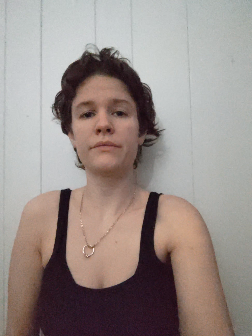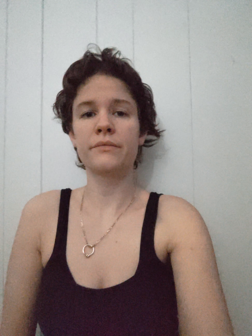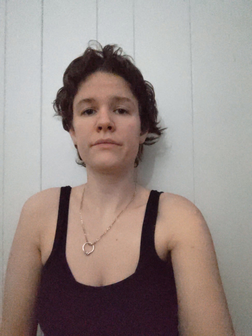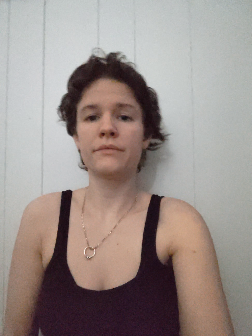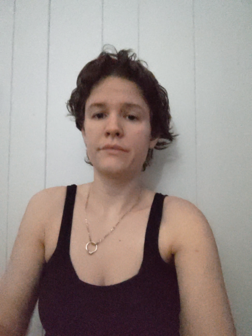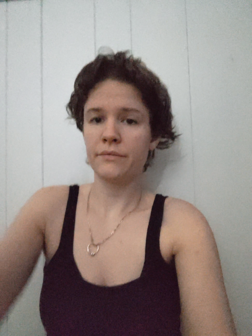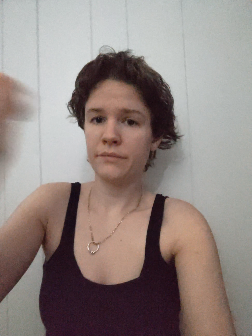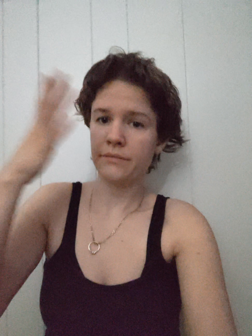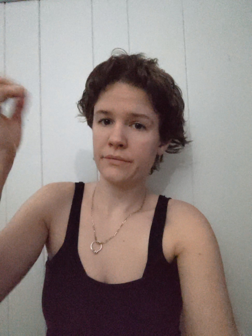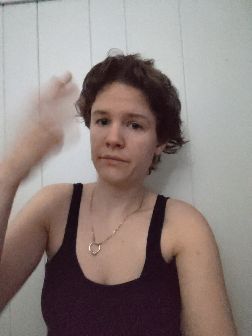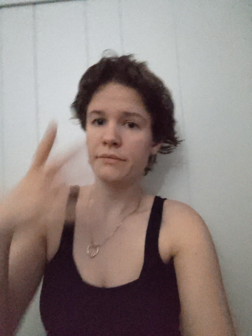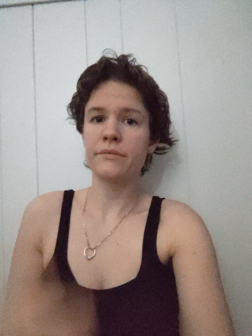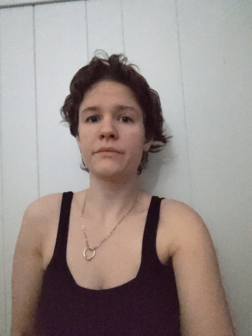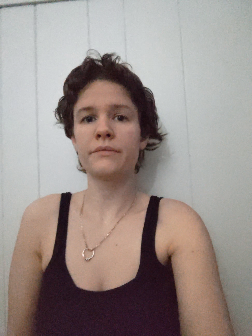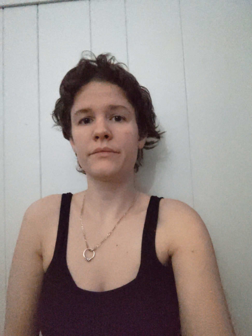shower